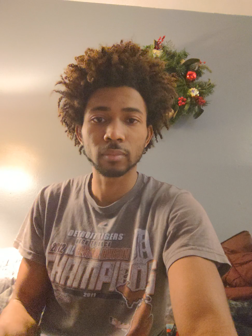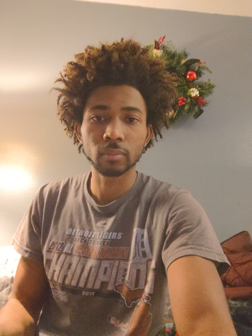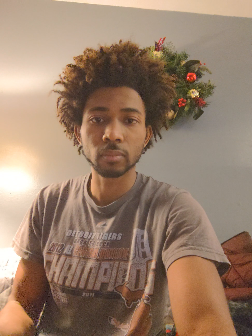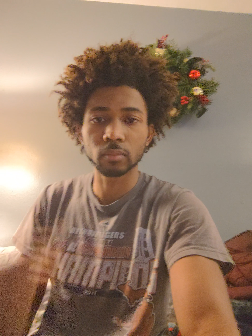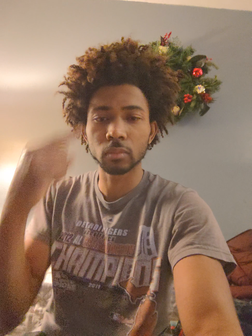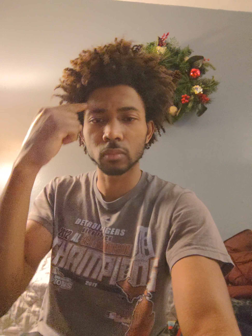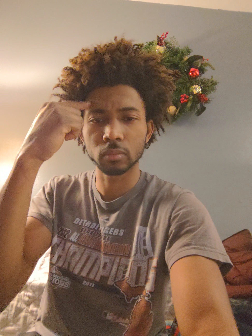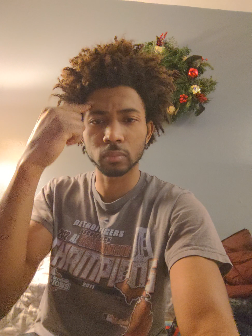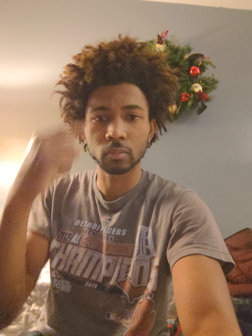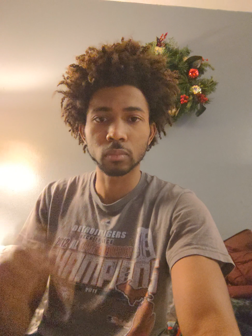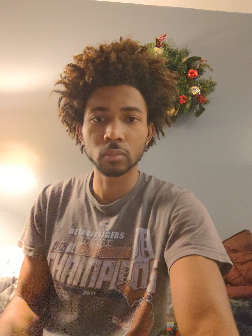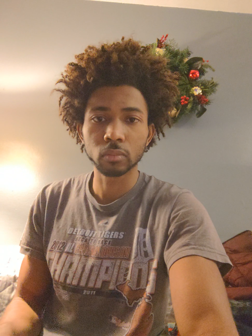think